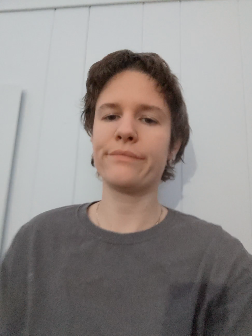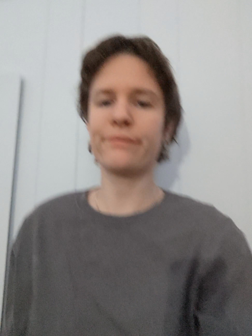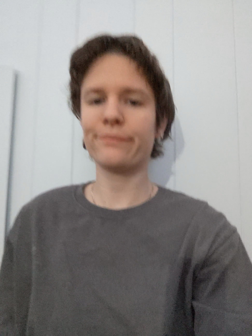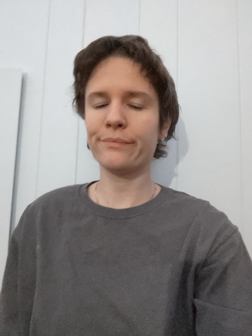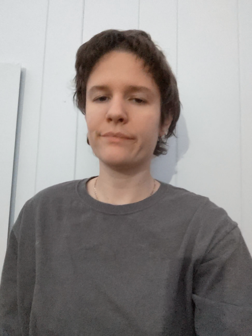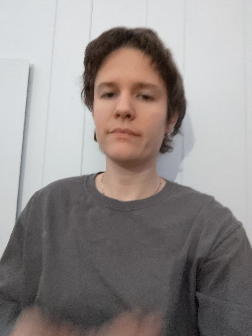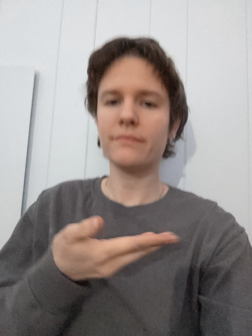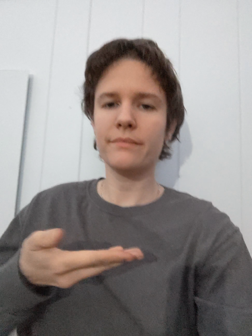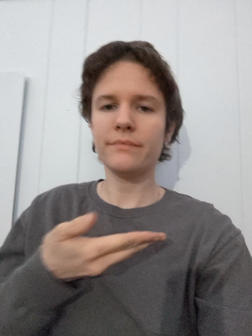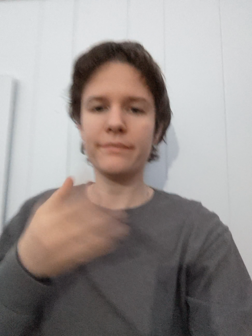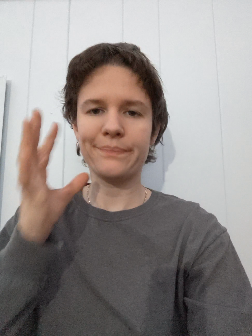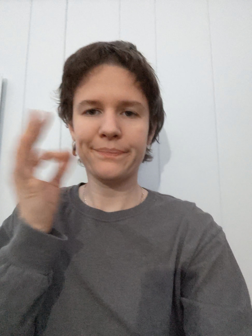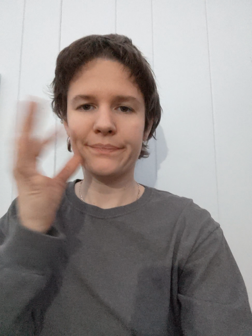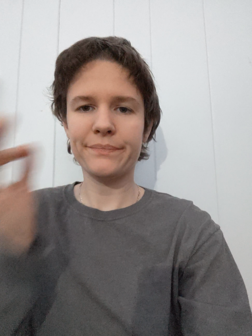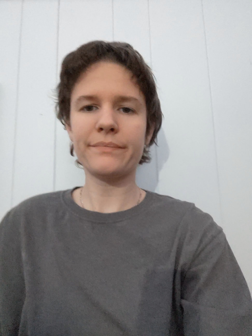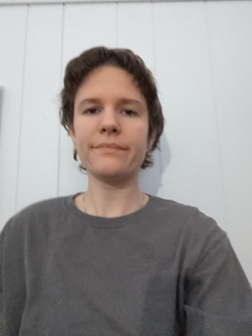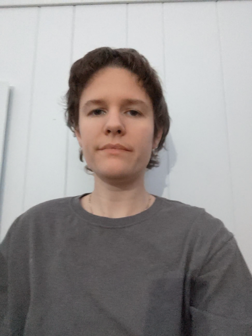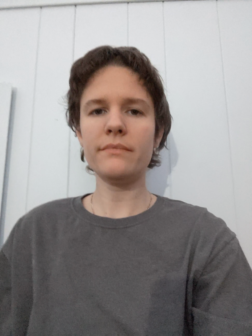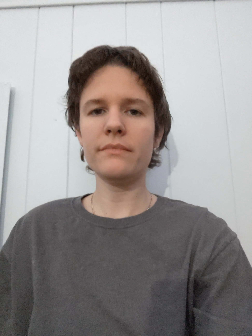kitty